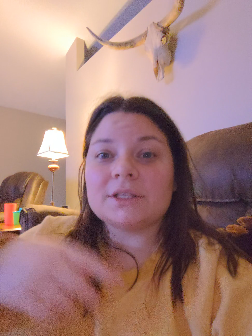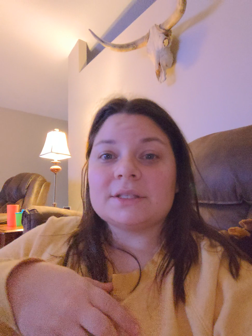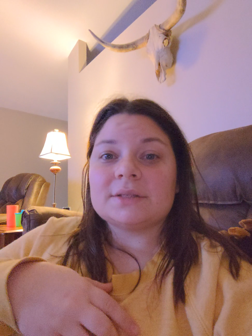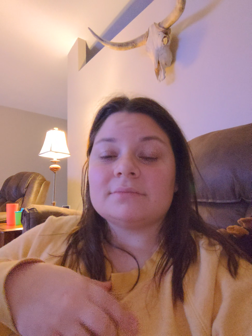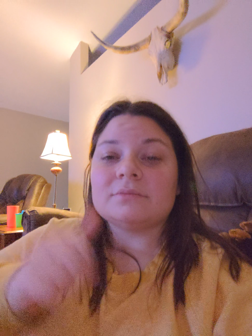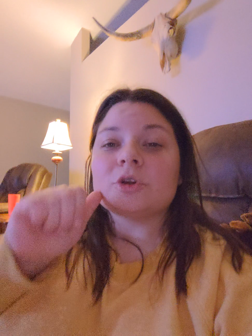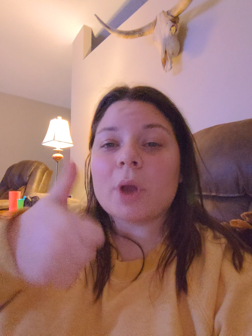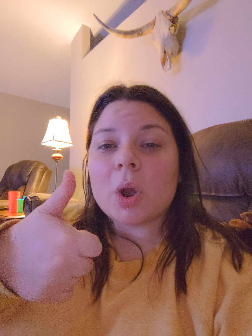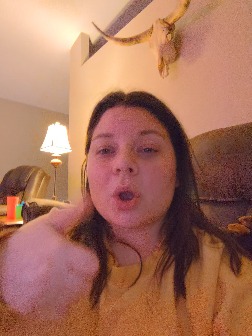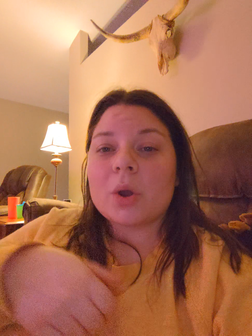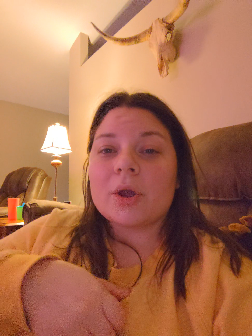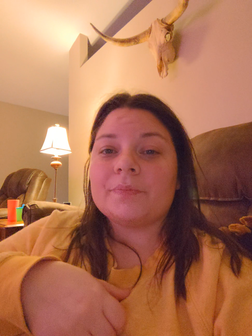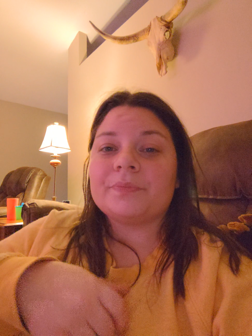tomorrow